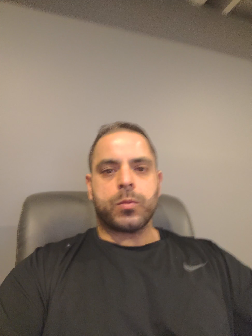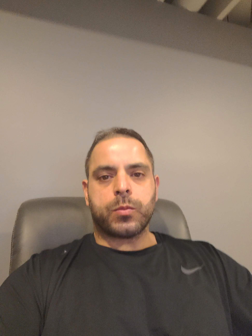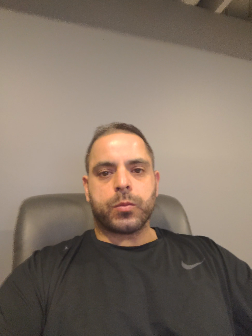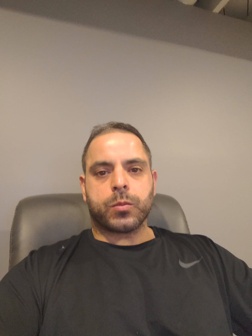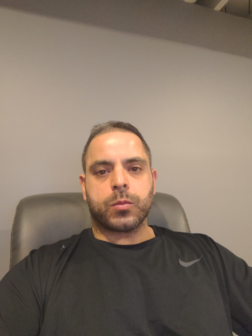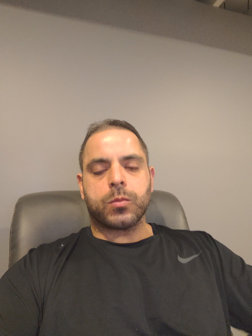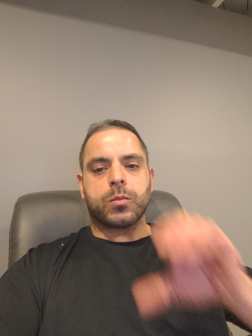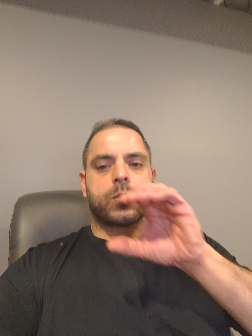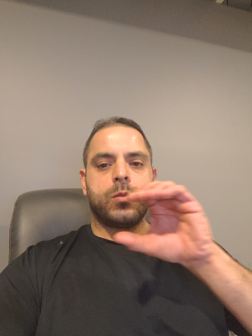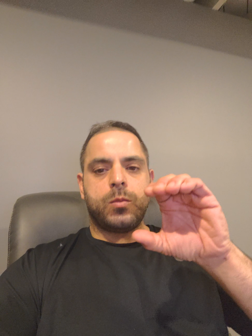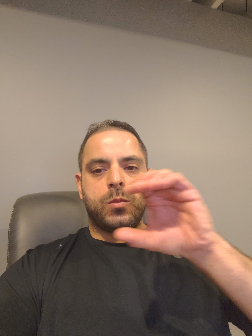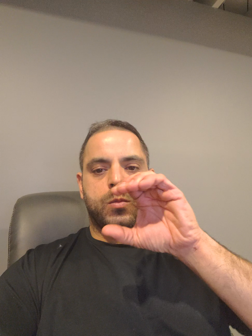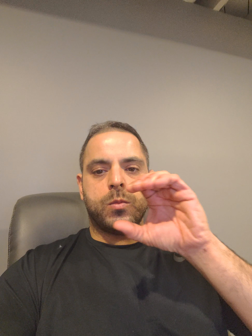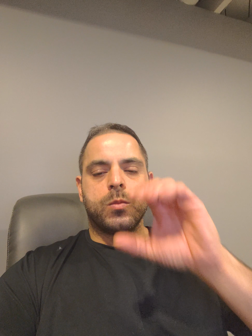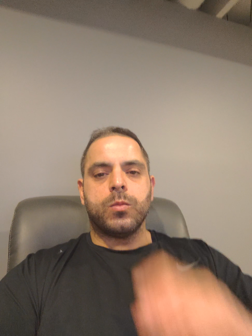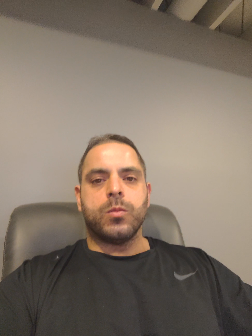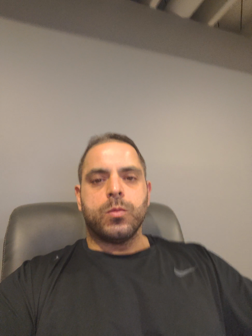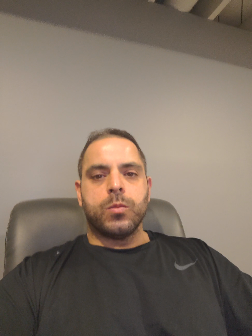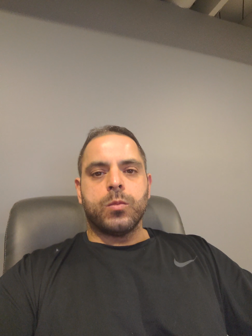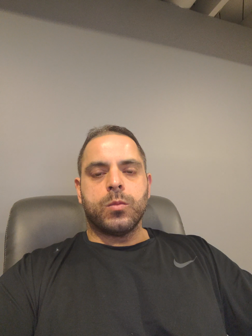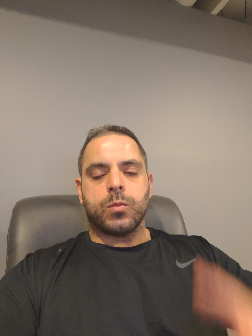chocolate